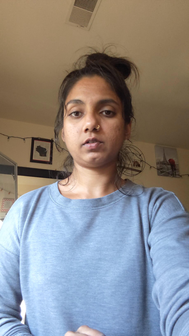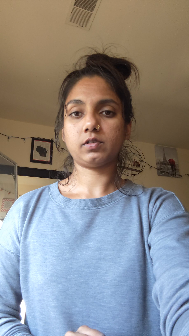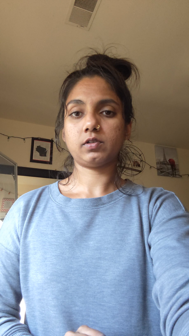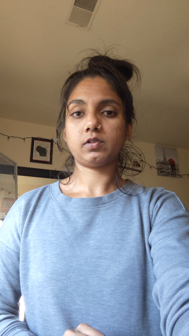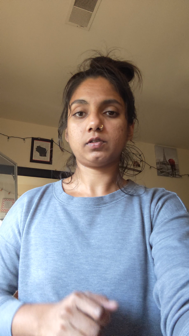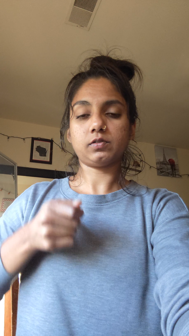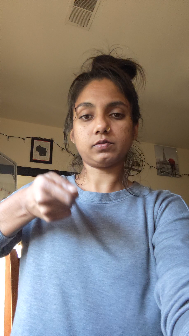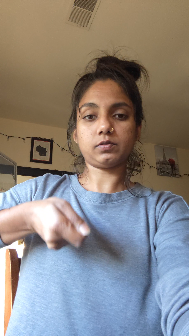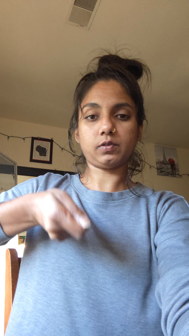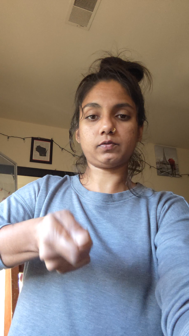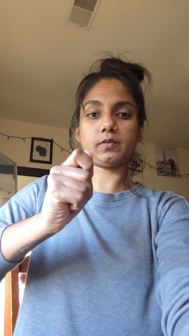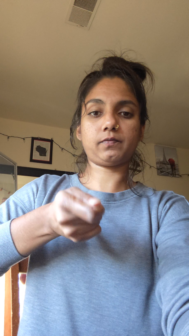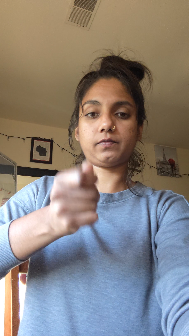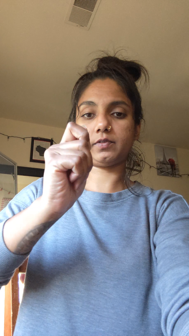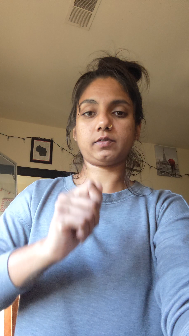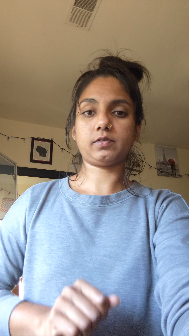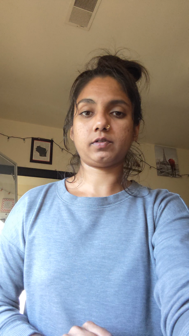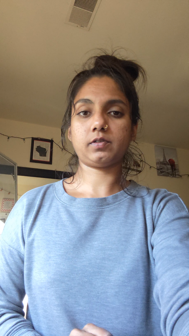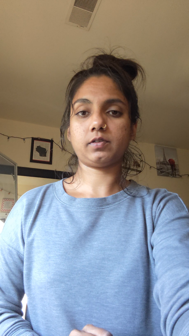shovel